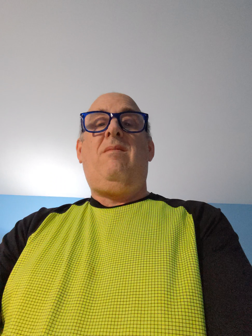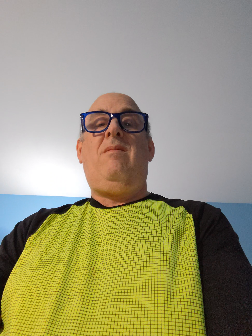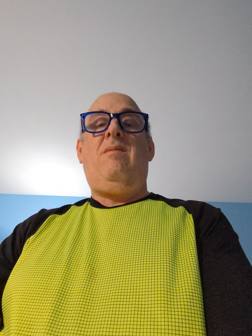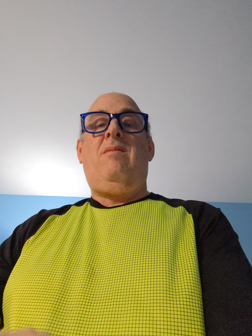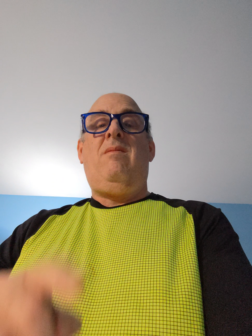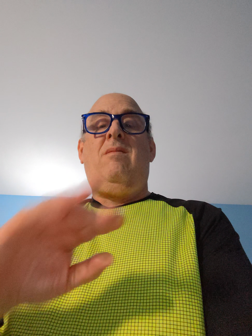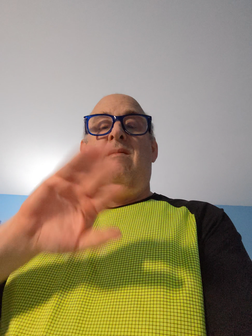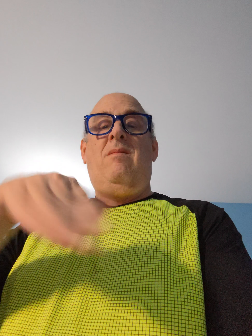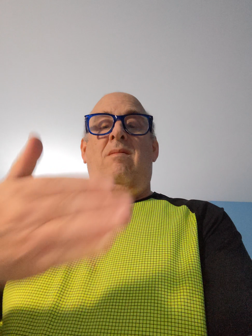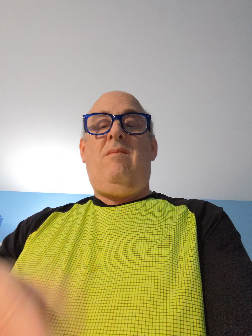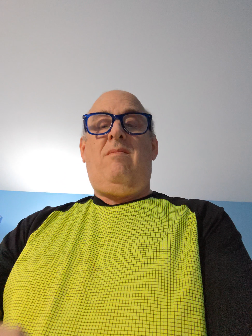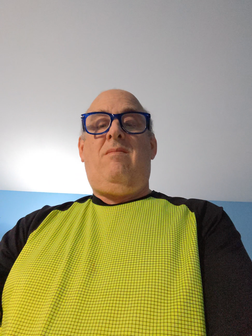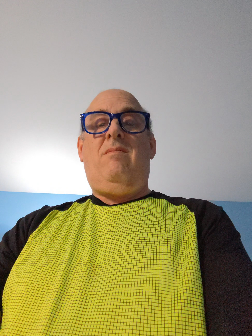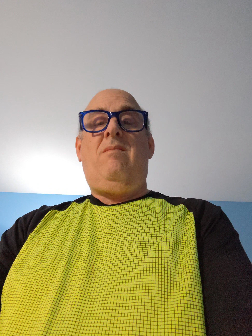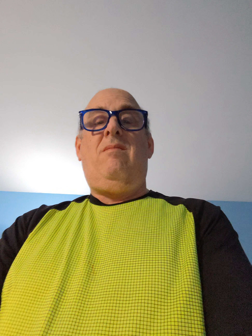all